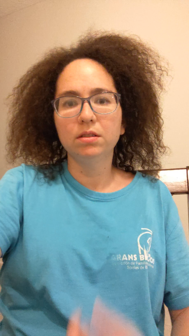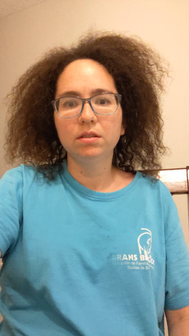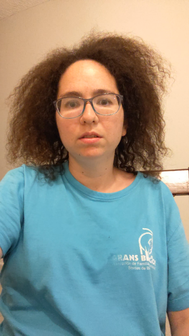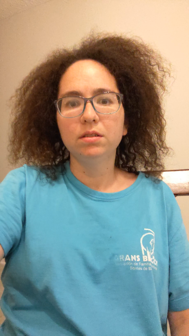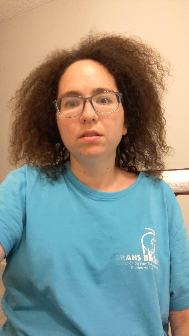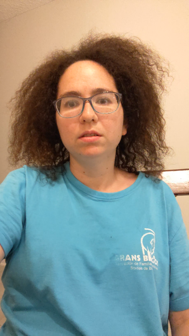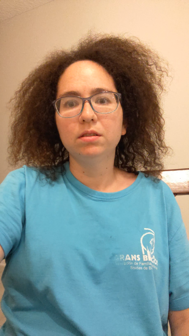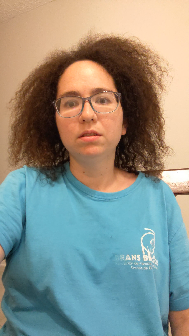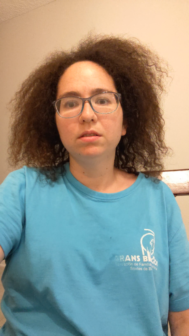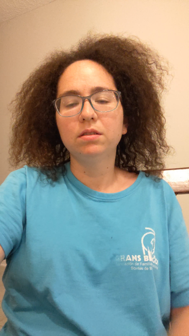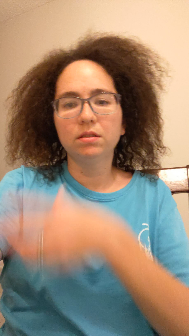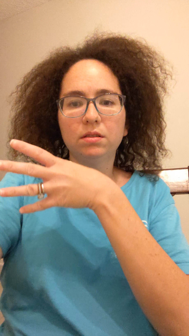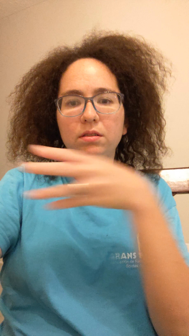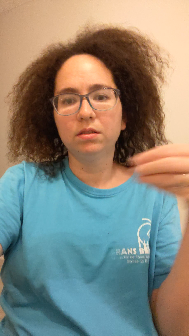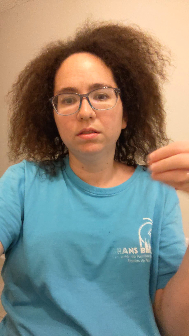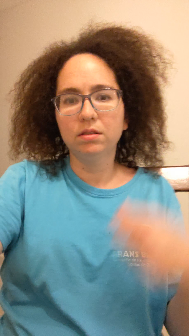and